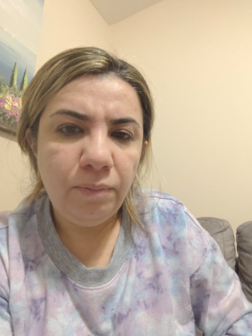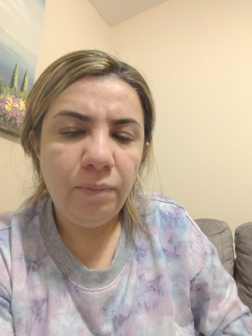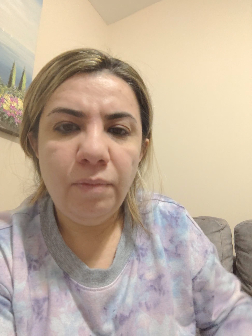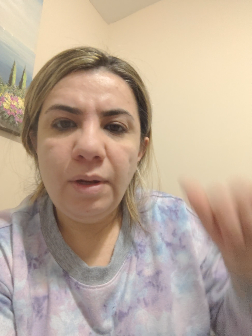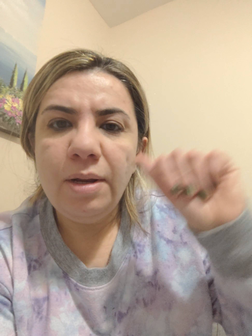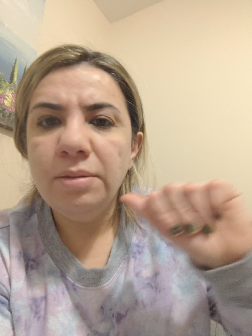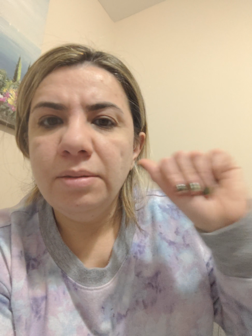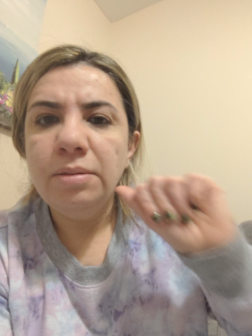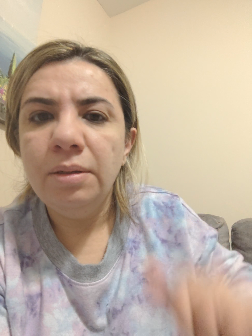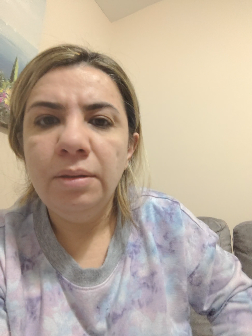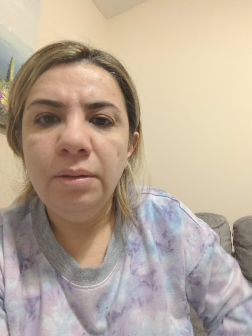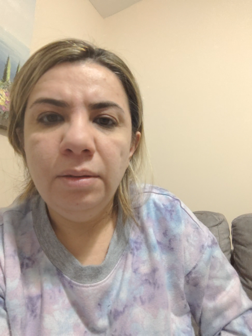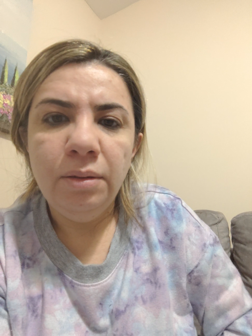aunt